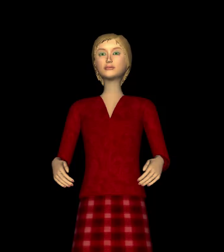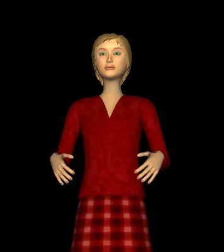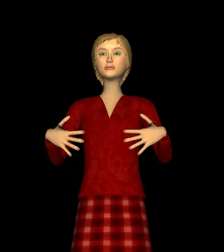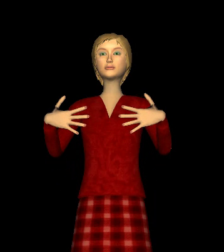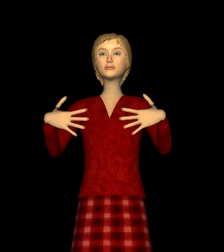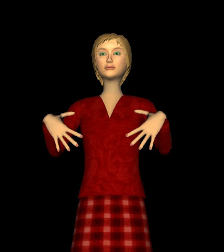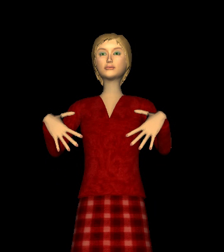تحقيق